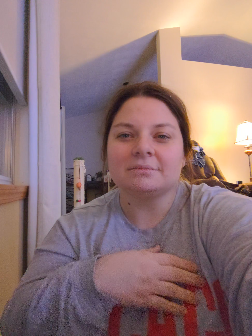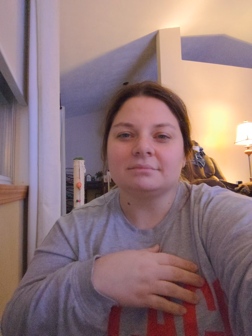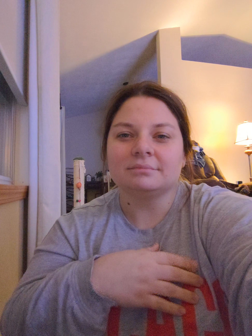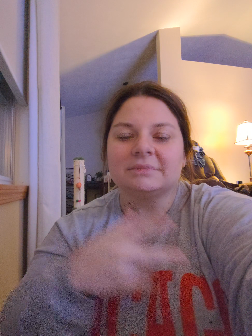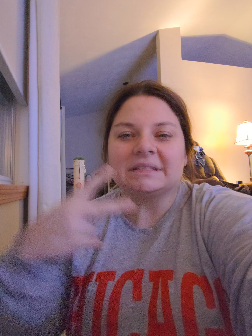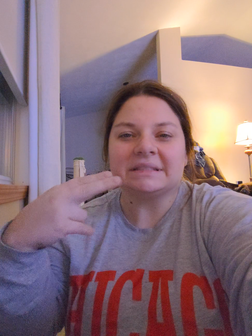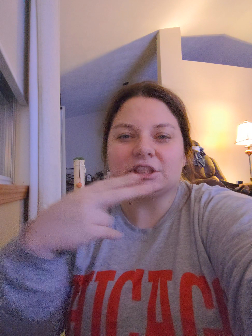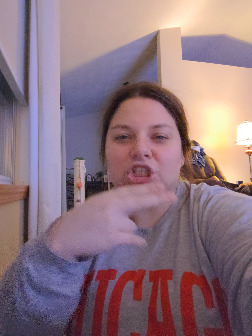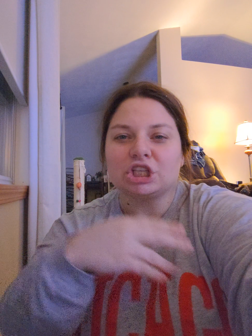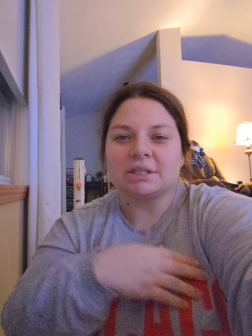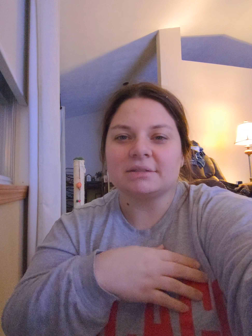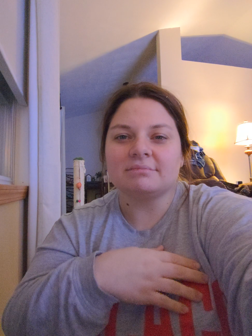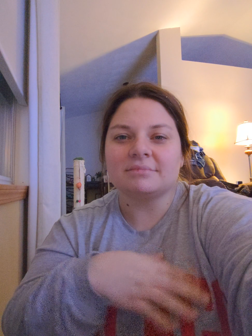scissors